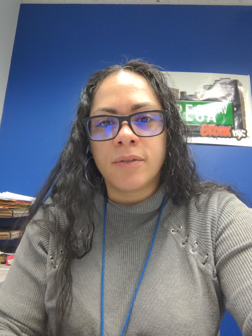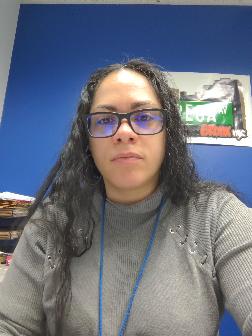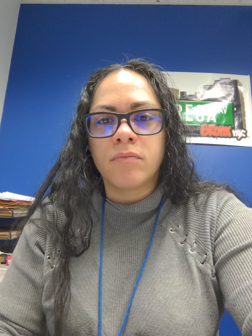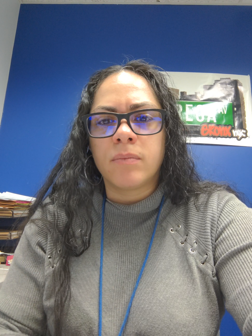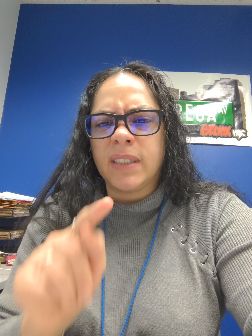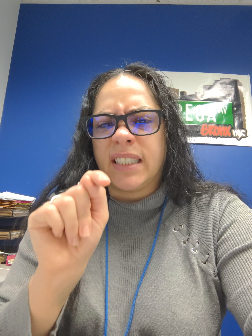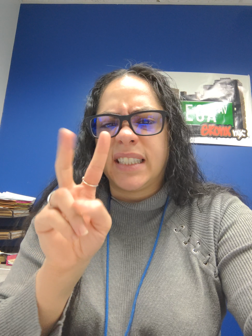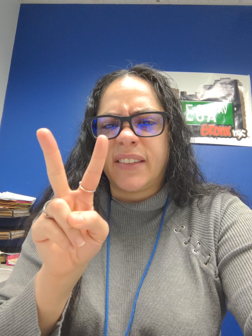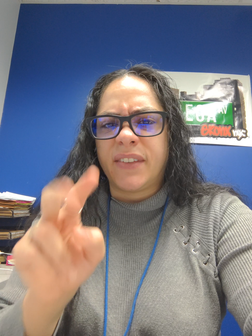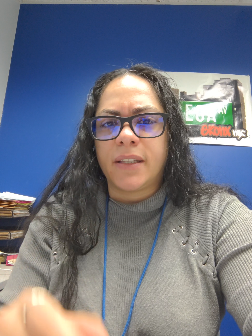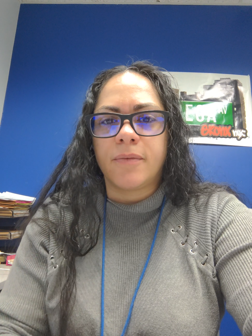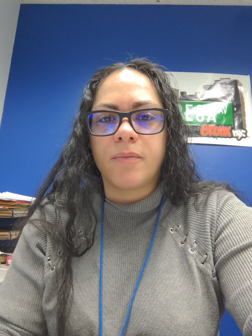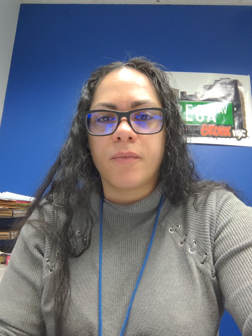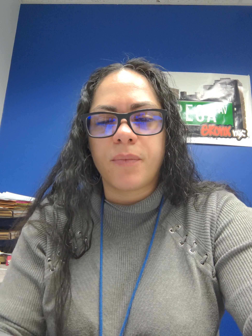TV